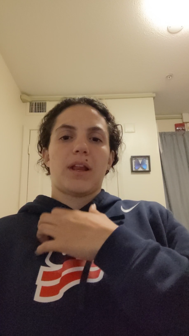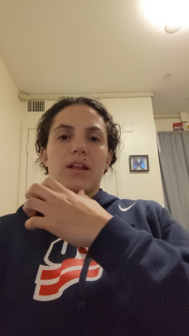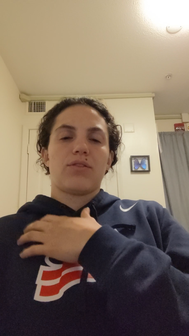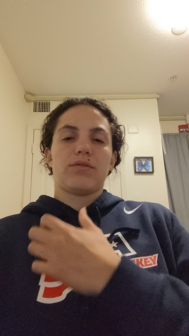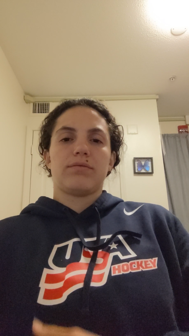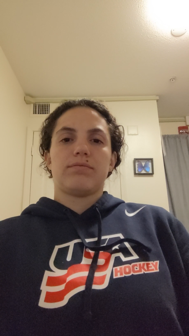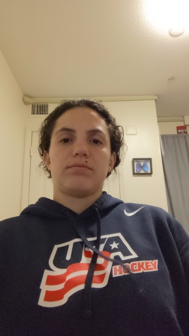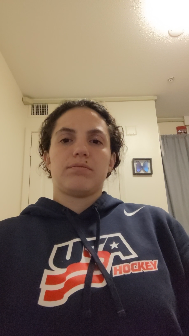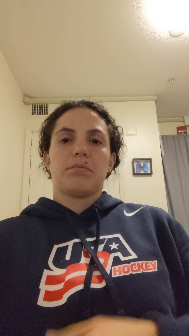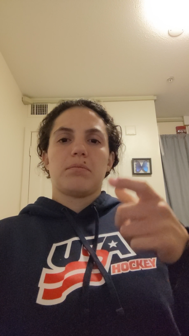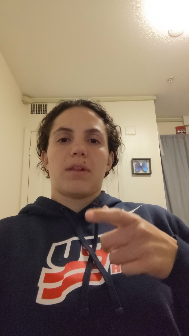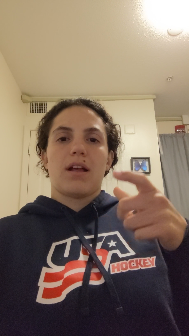plate